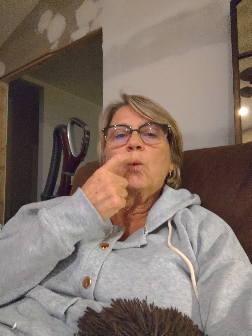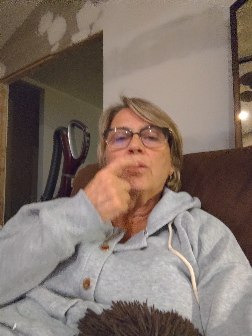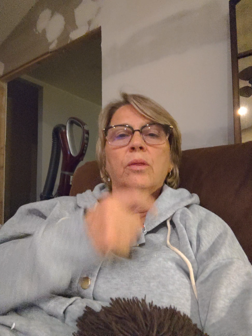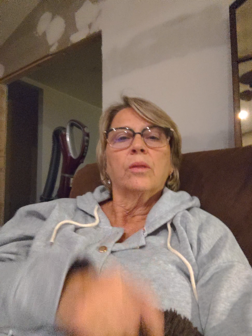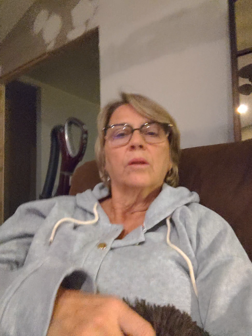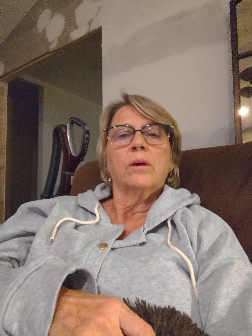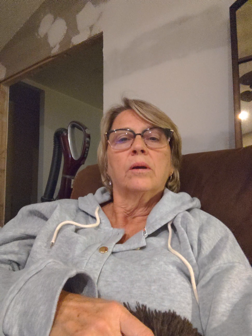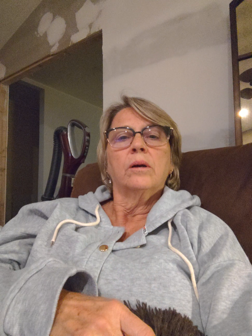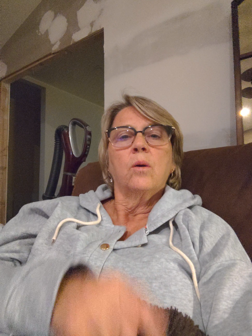tooth